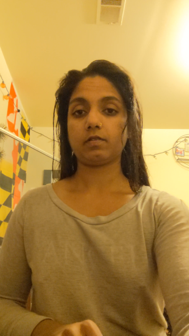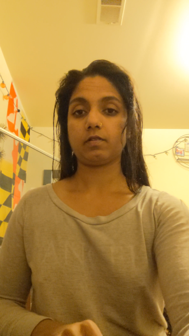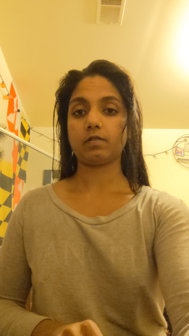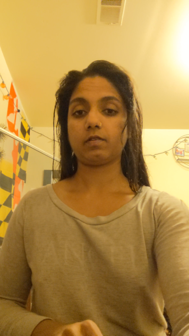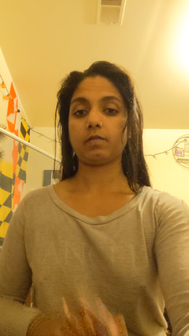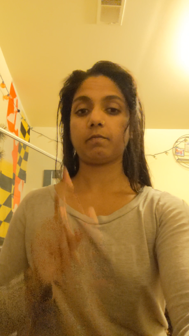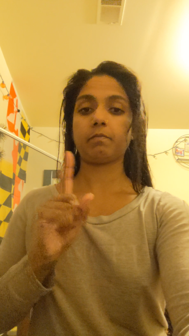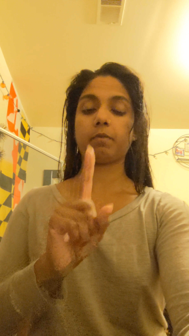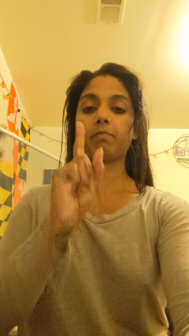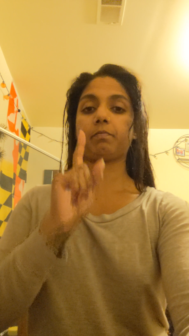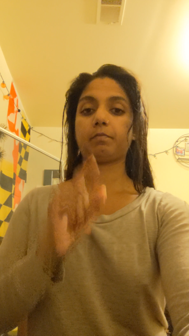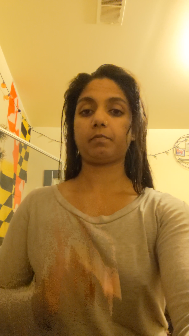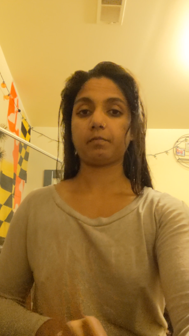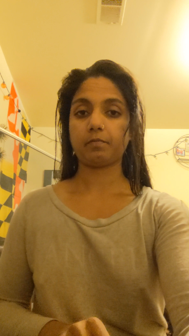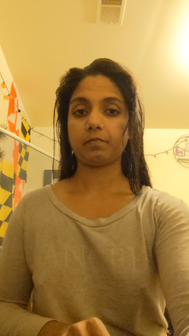bump